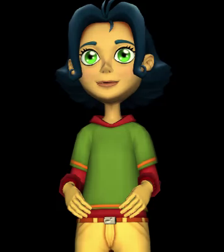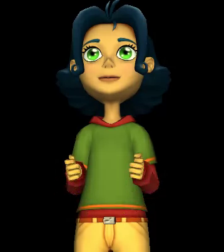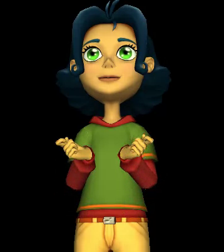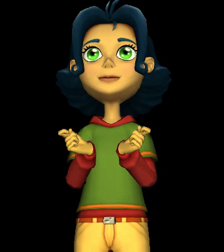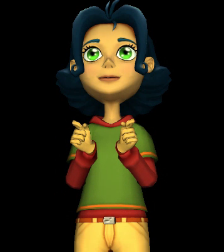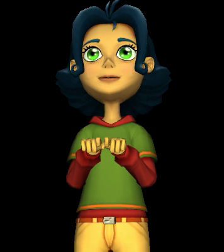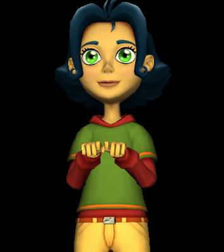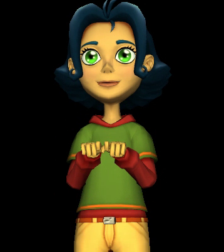مغلق